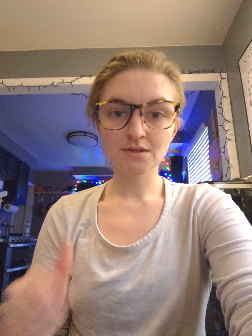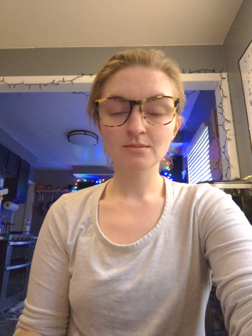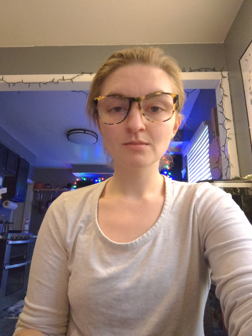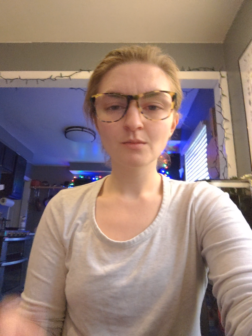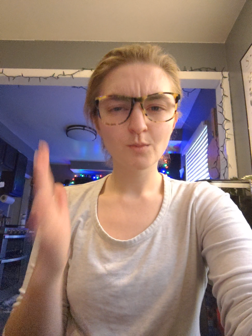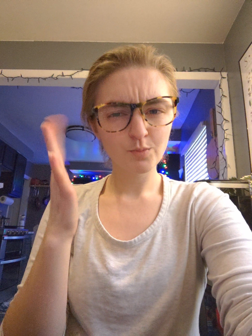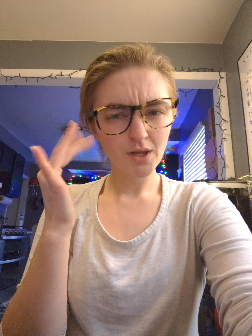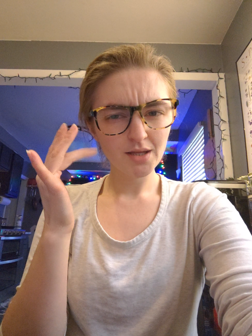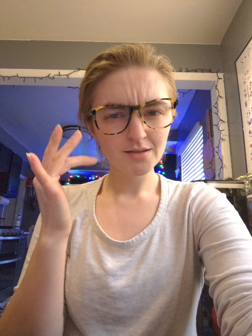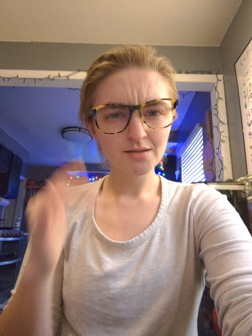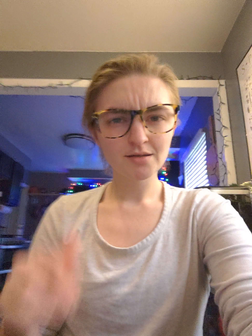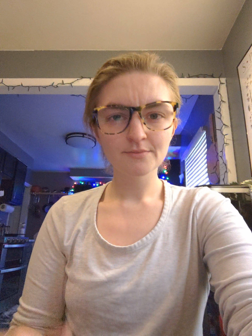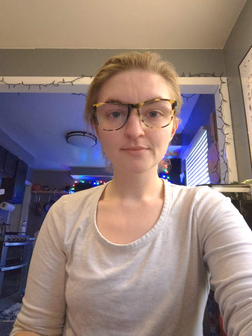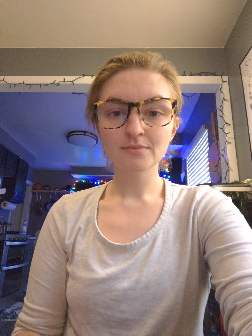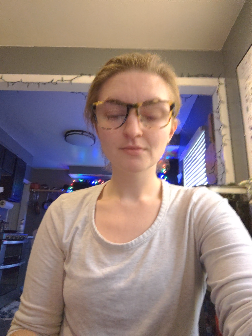why